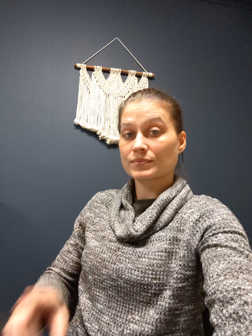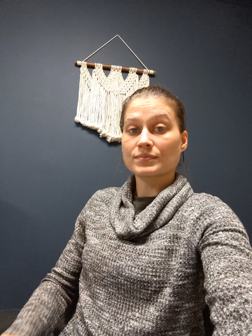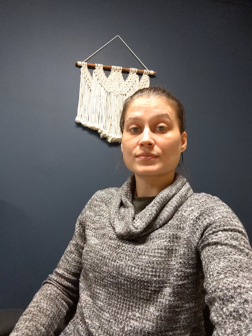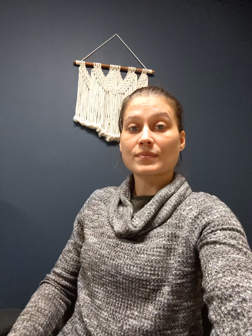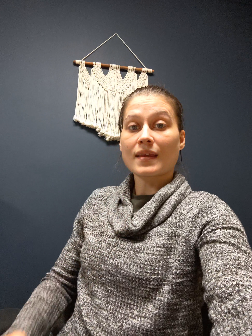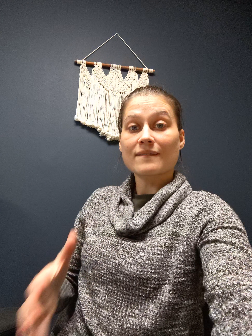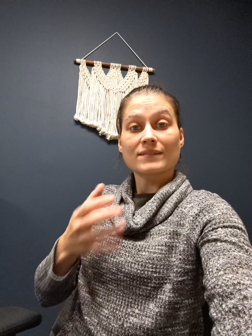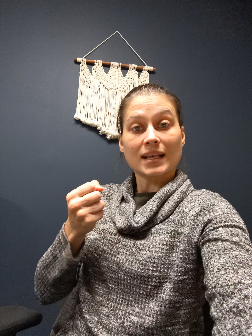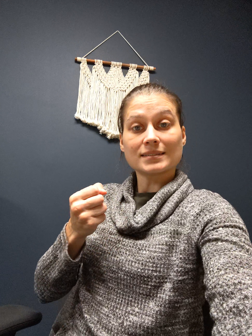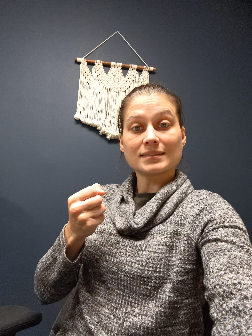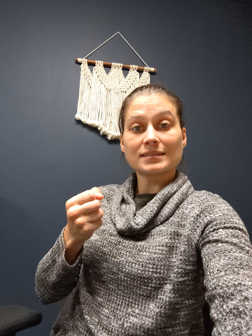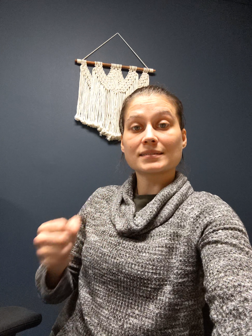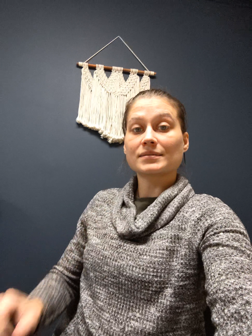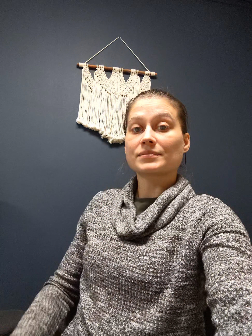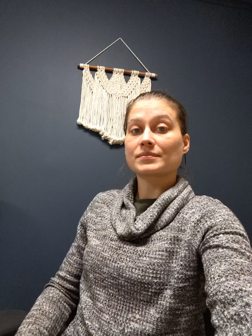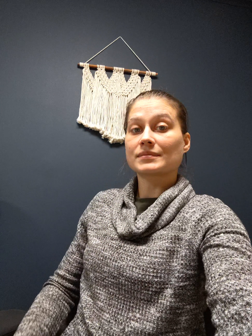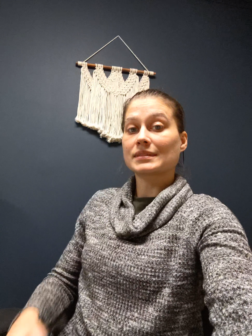fast